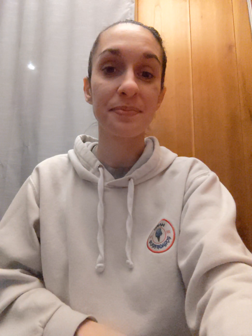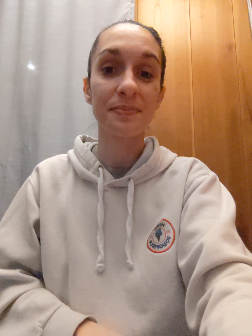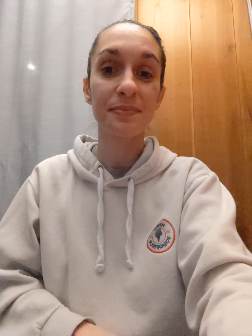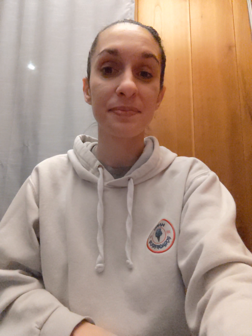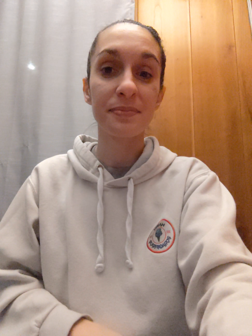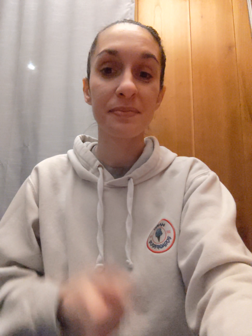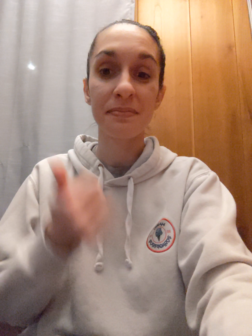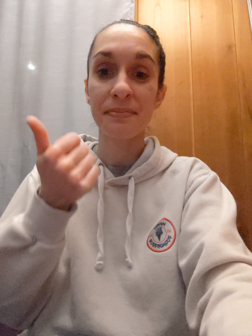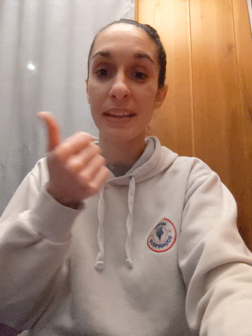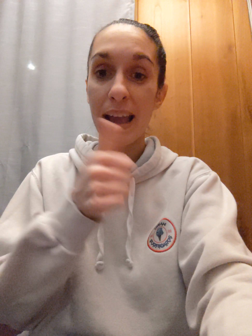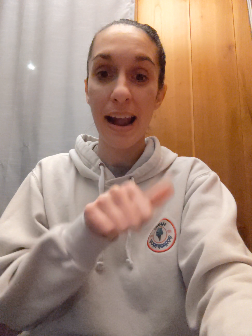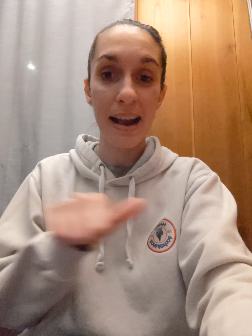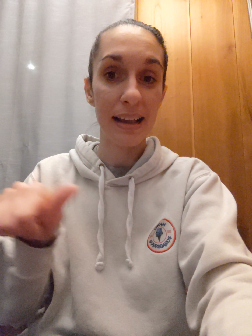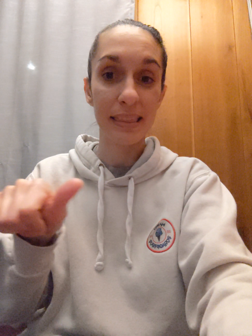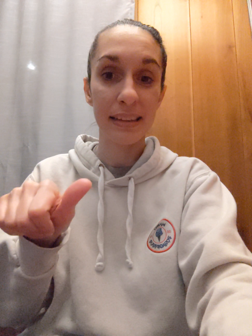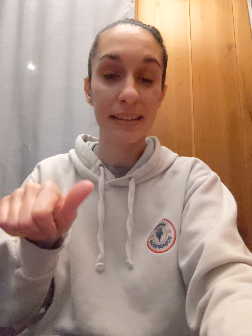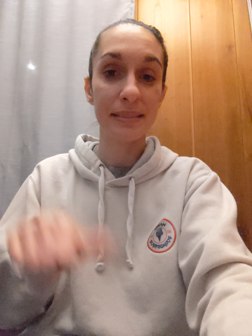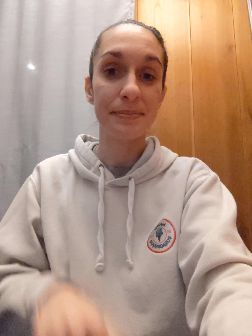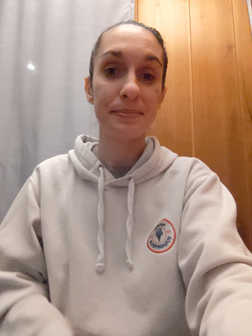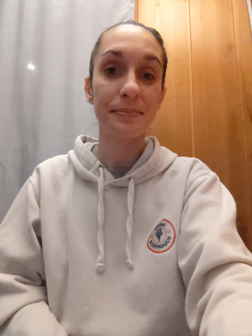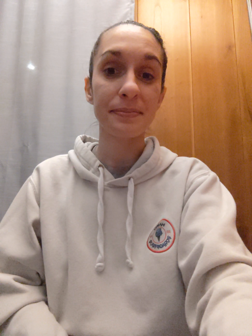any